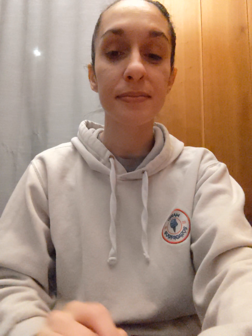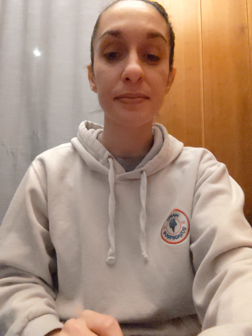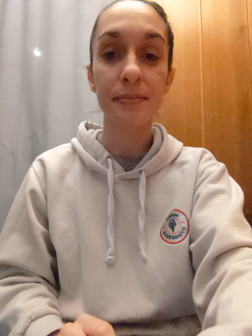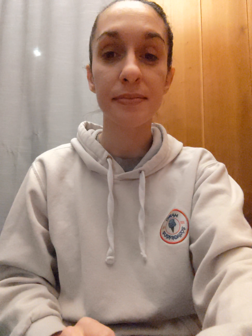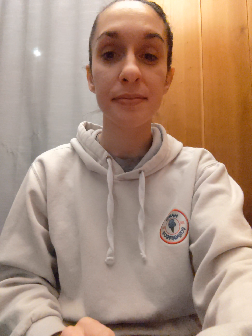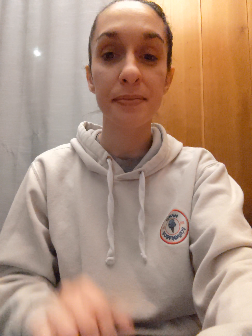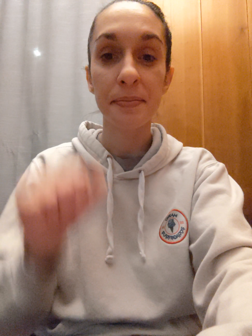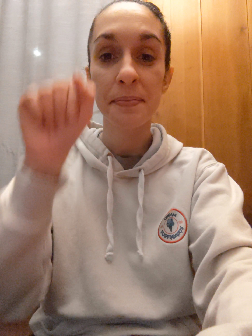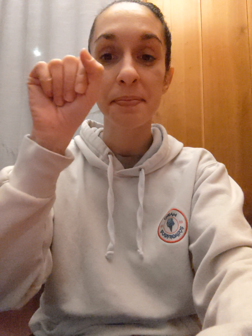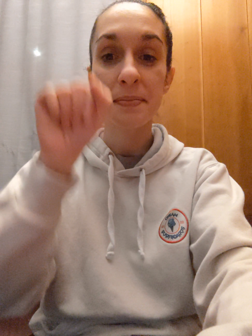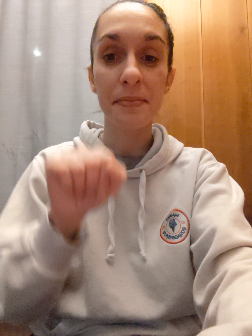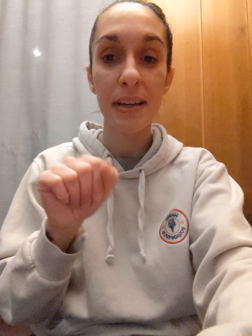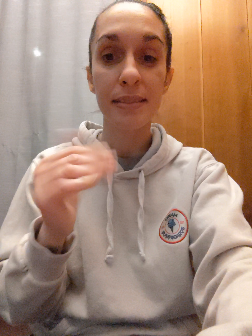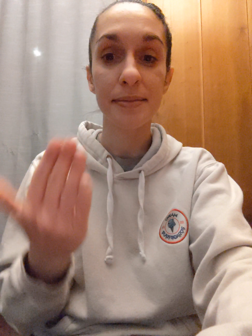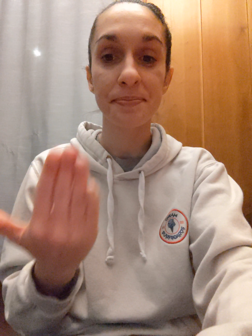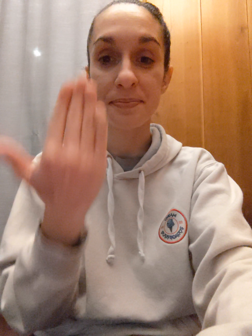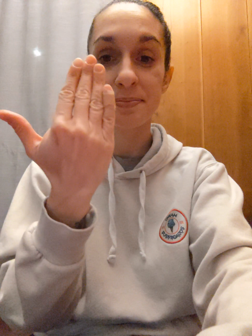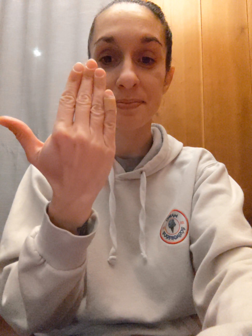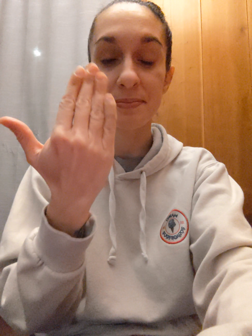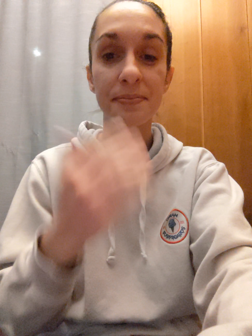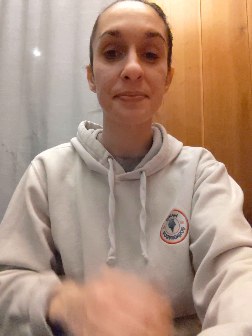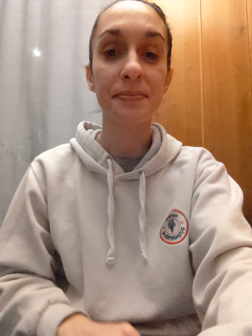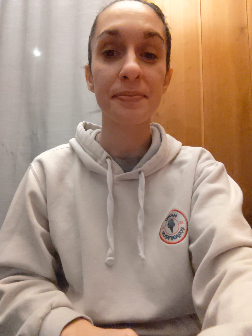mitten